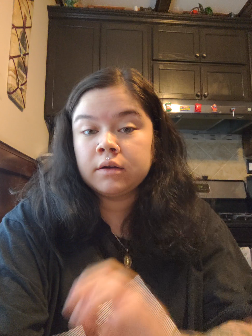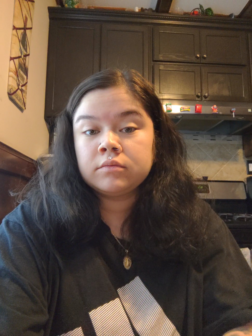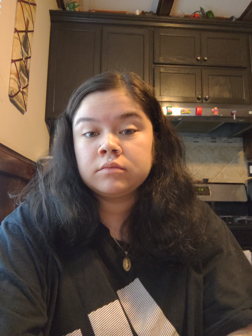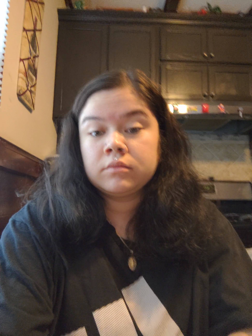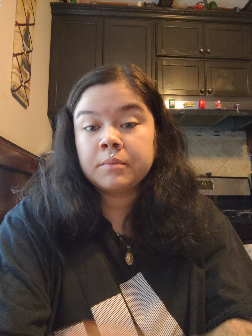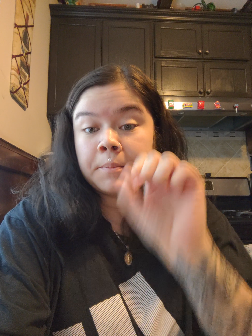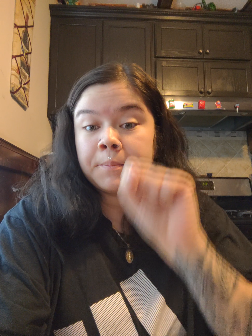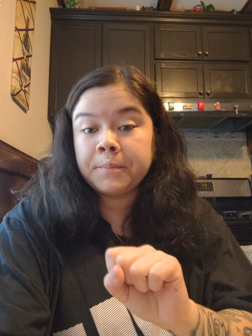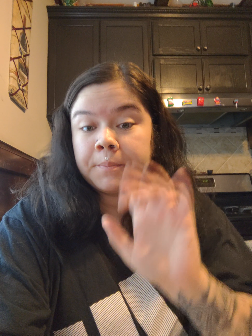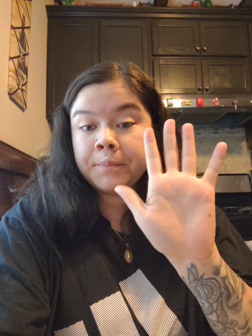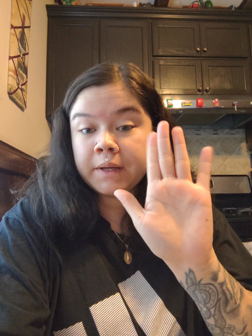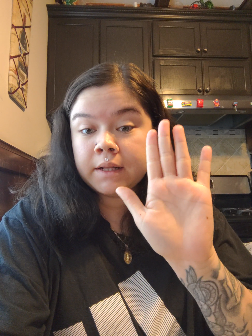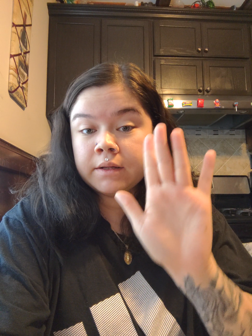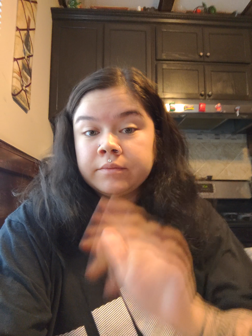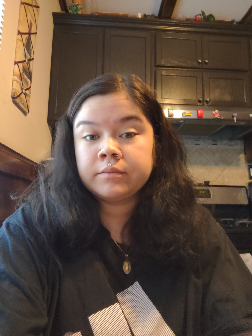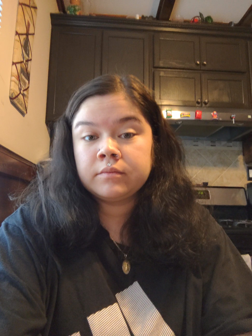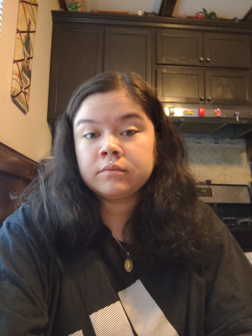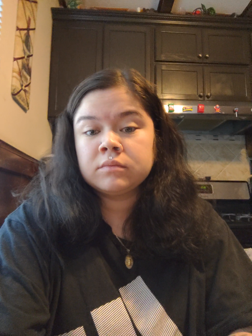mitten